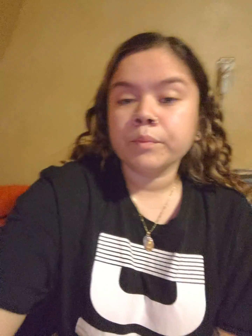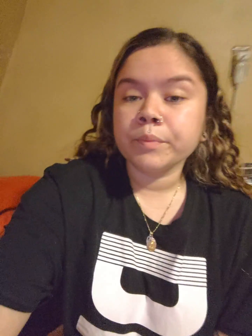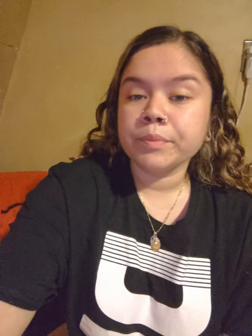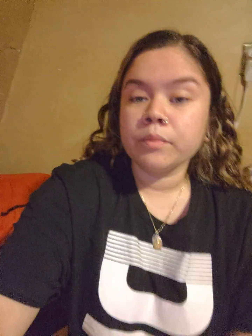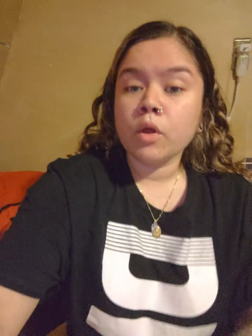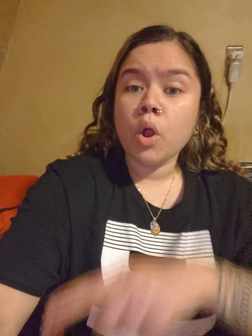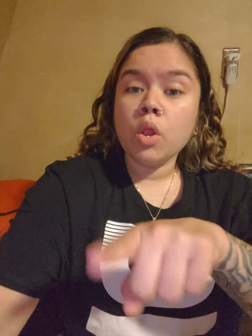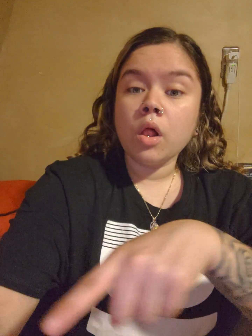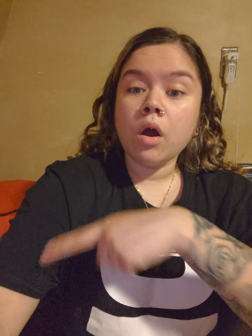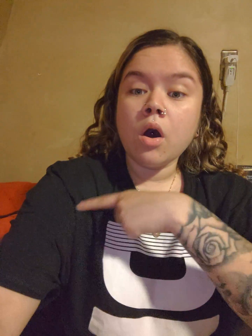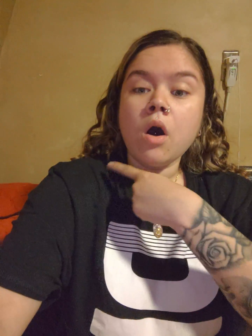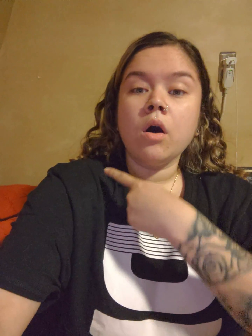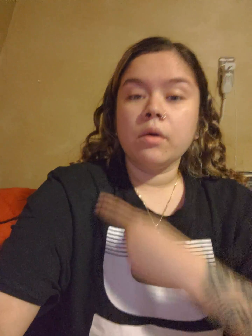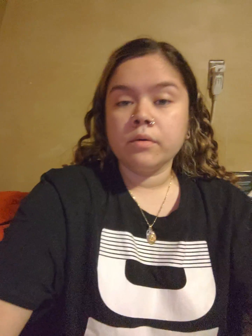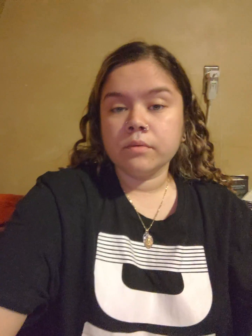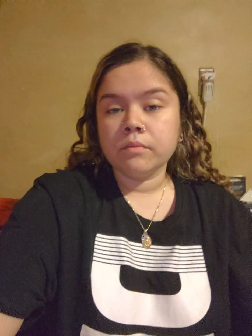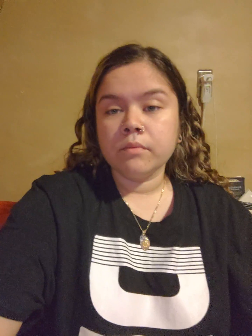long